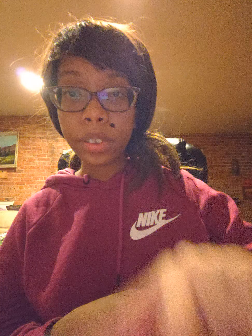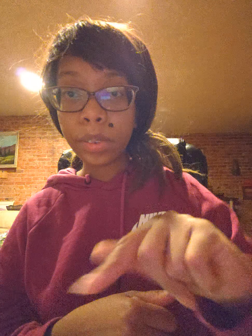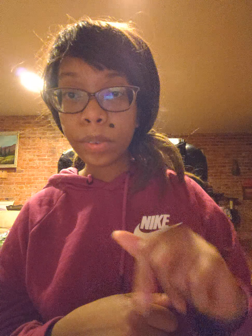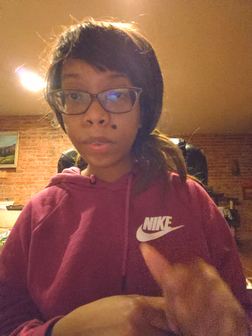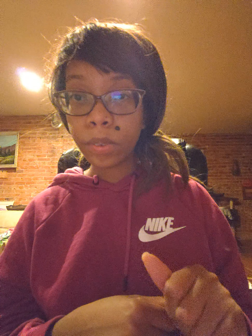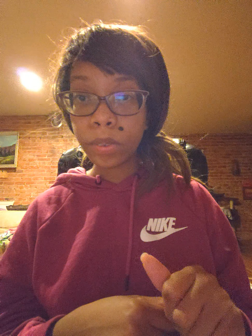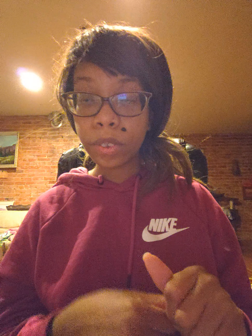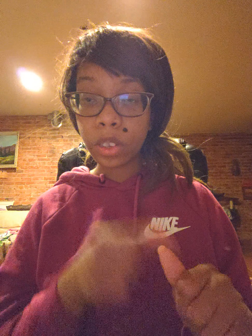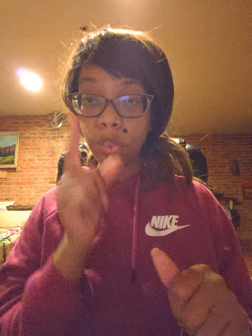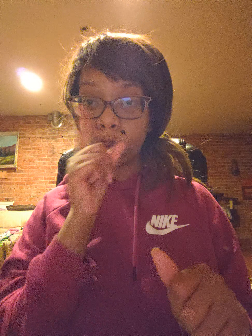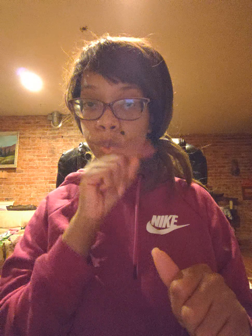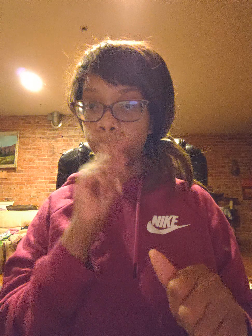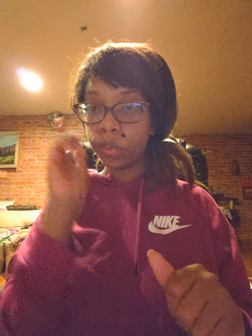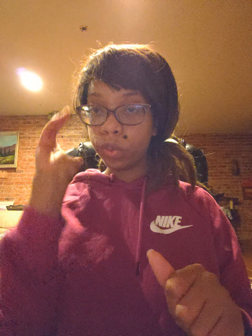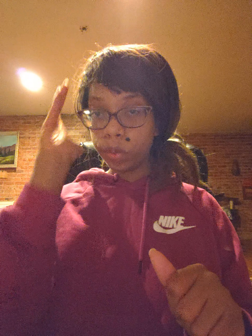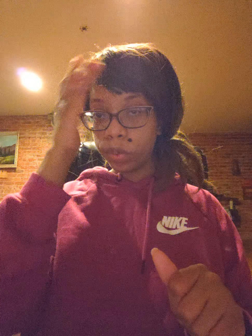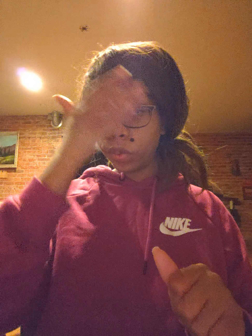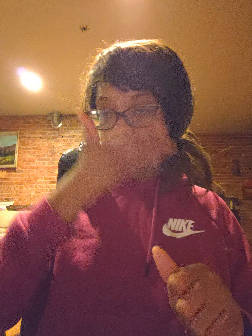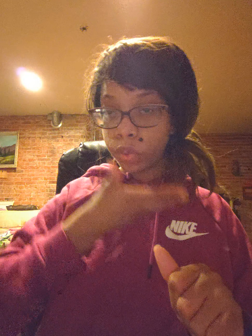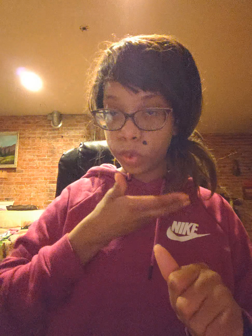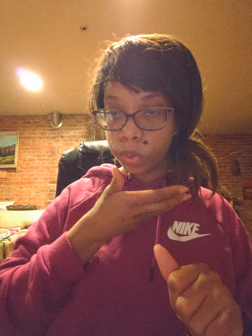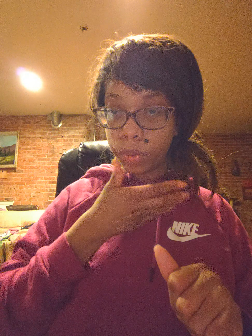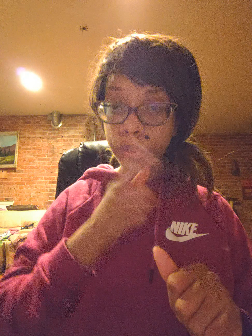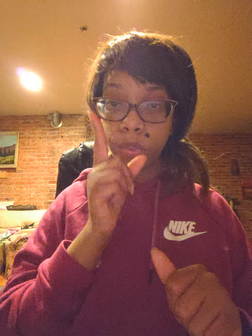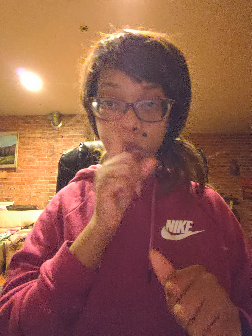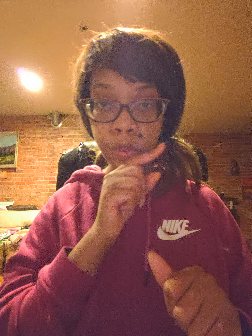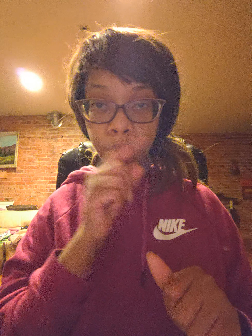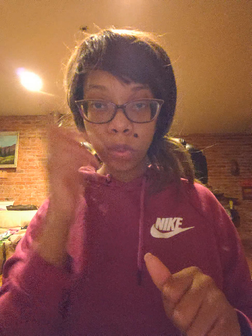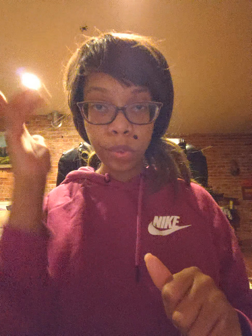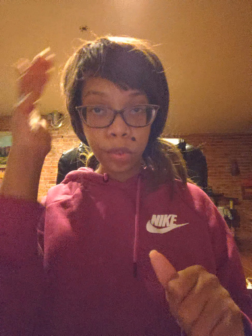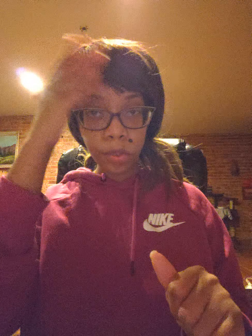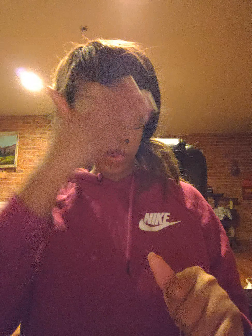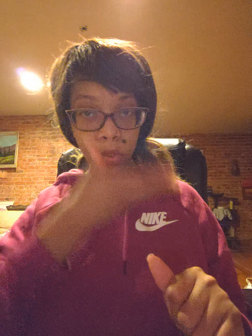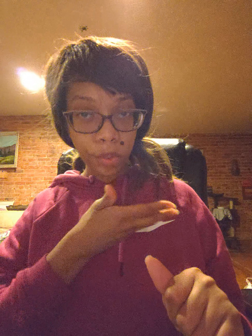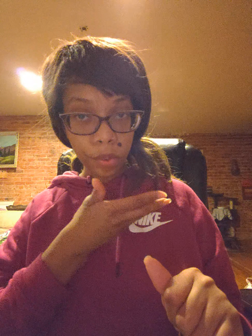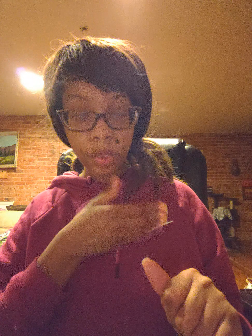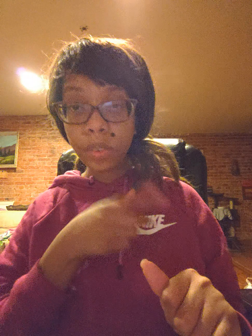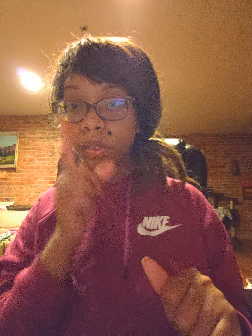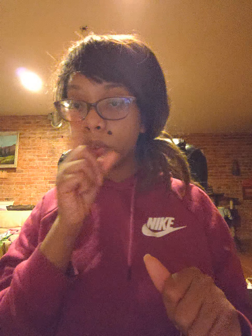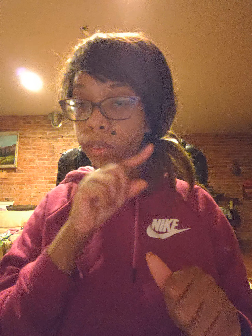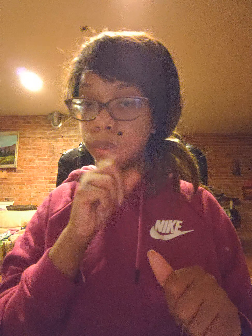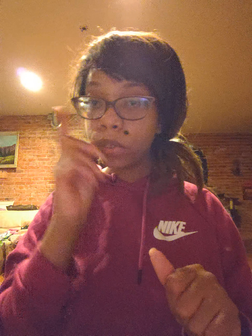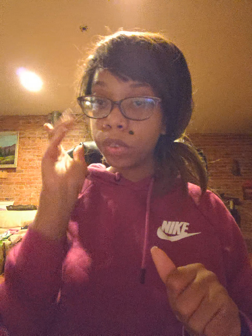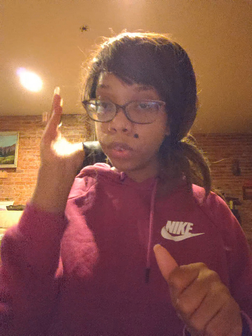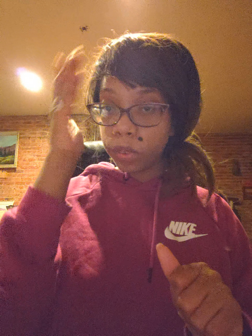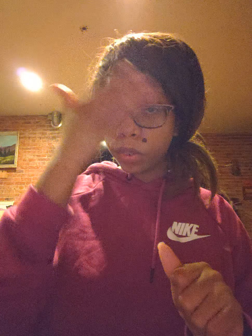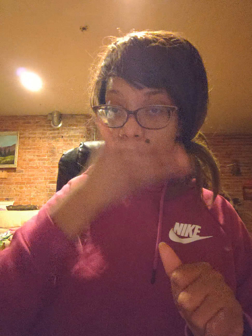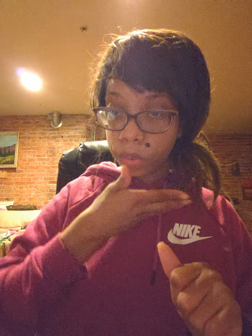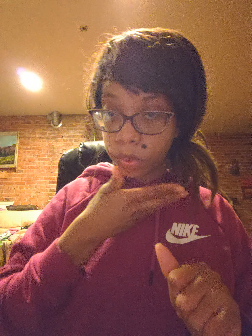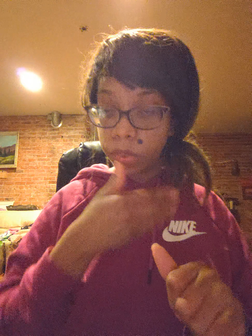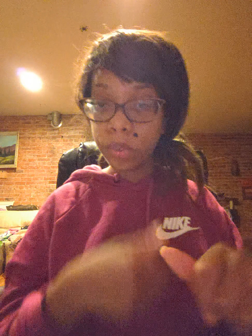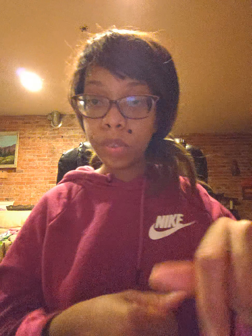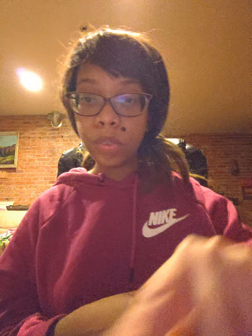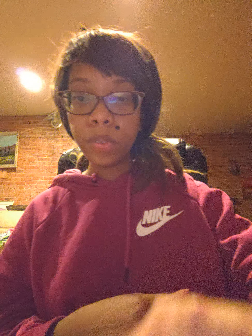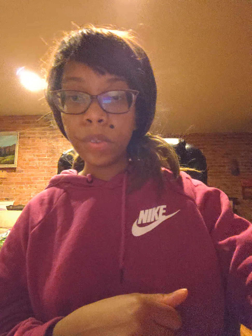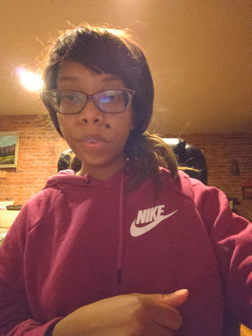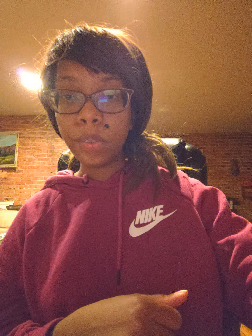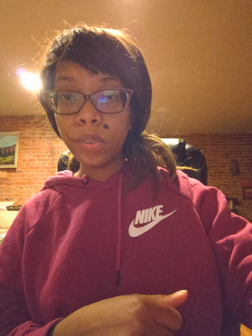pretend